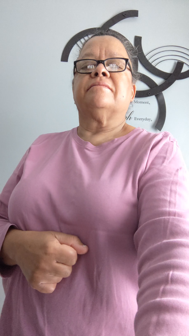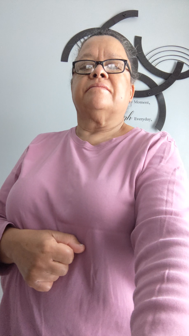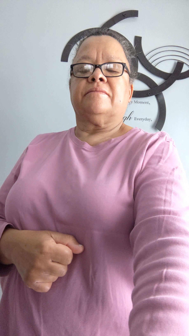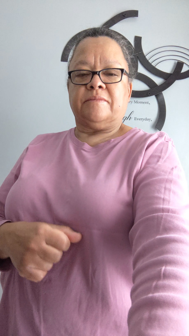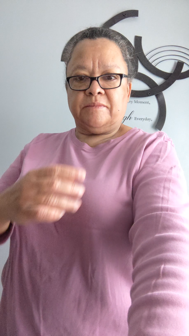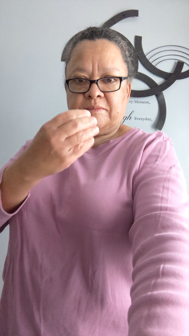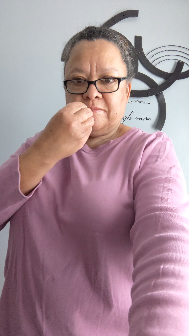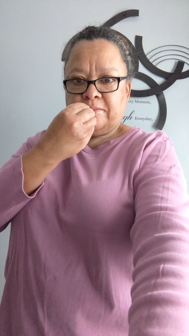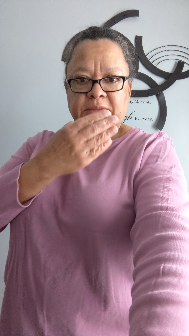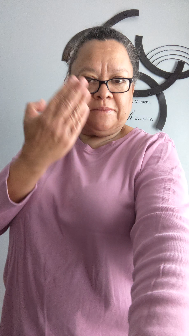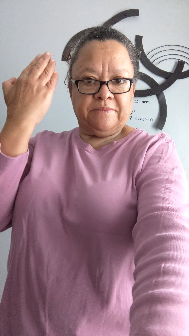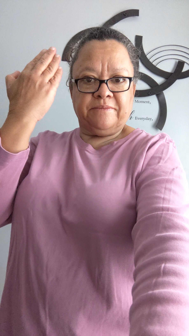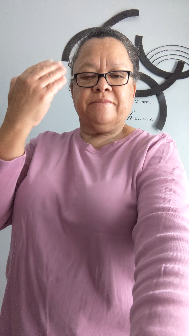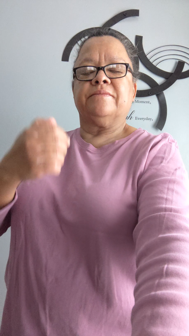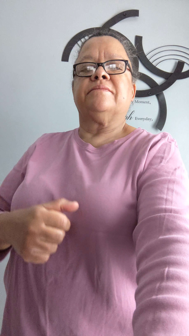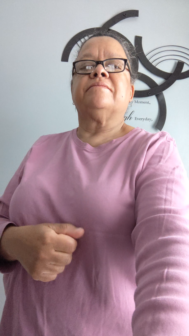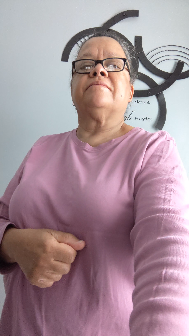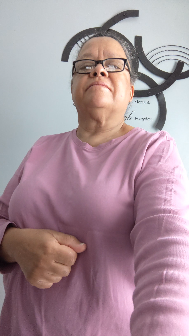breakfast